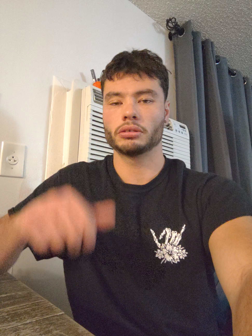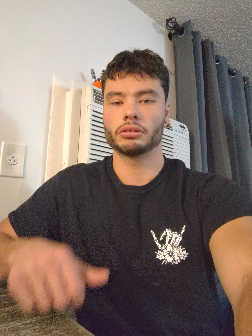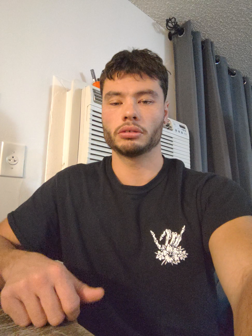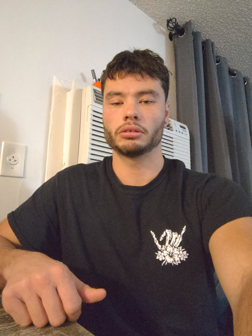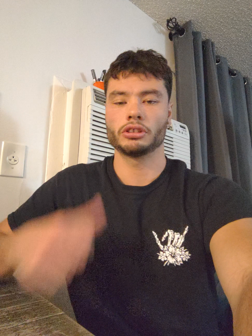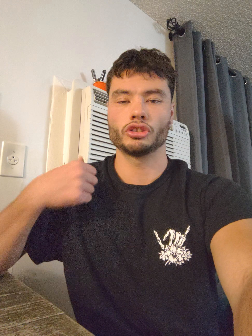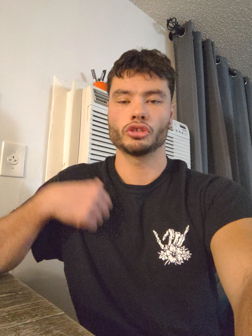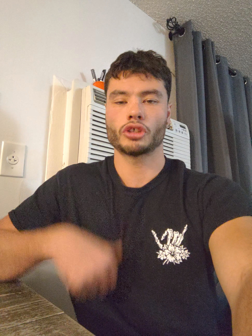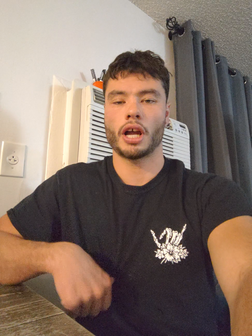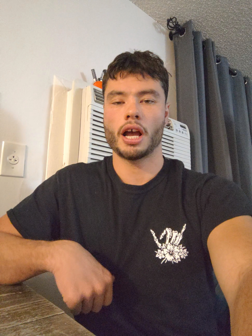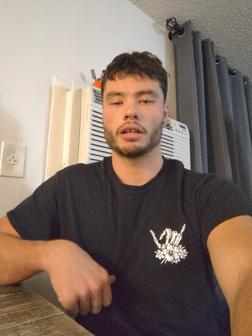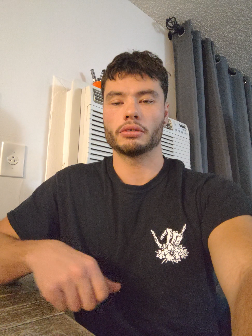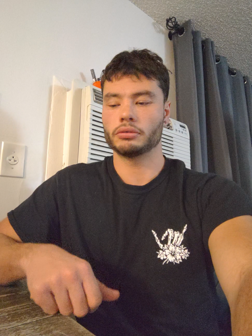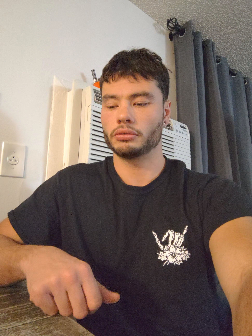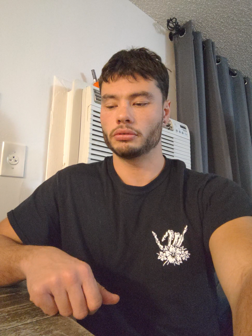jacket